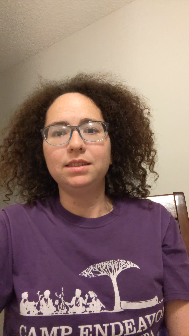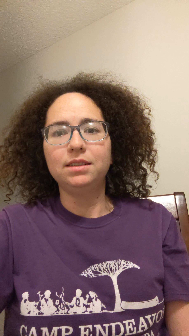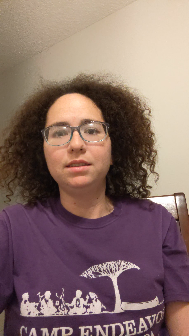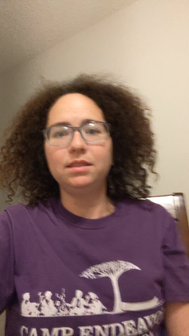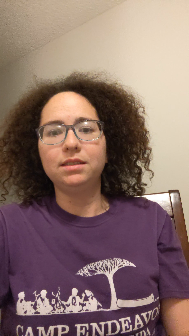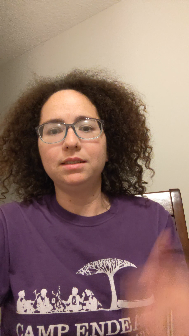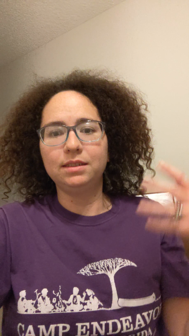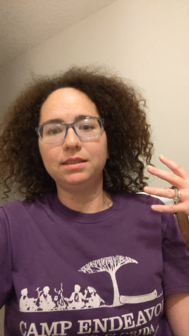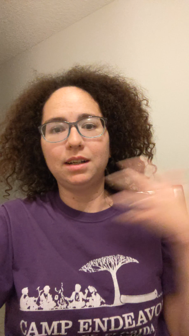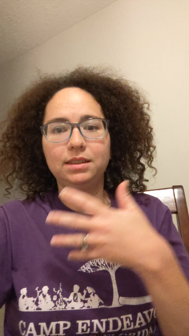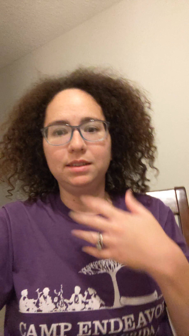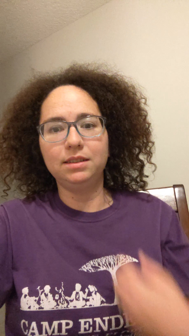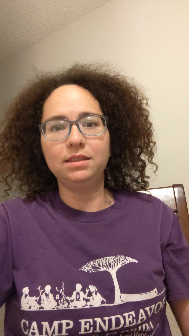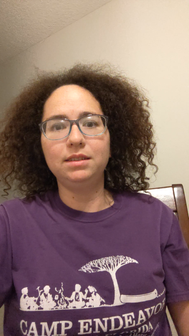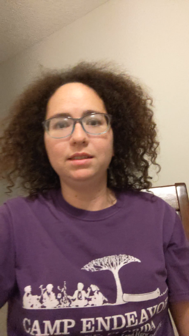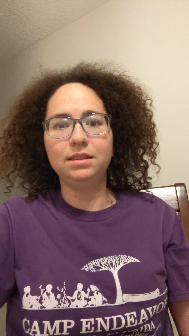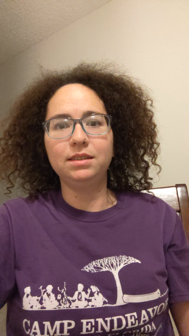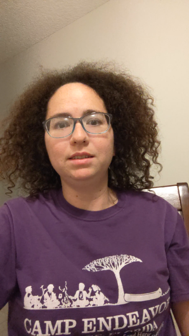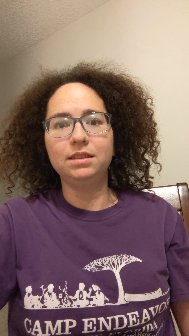scared